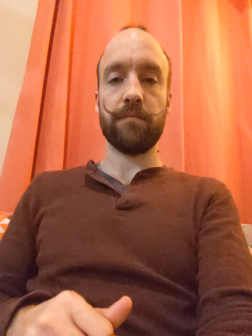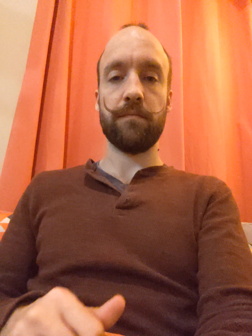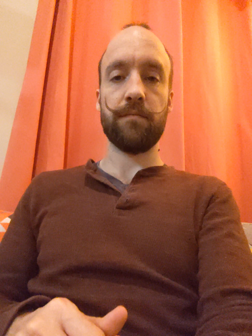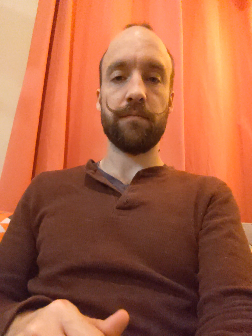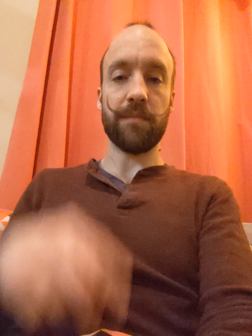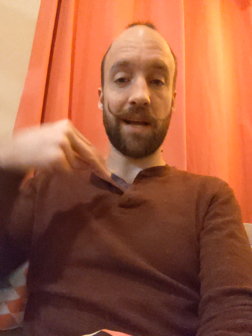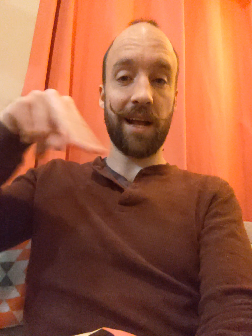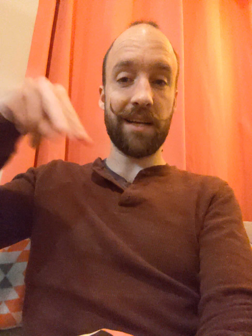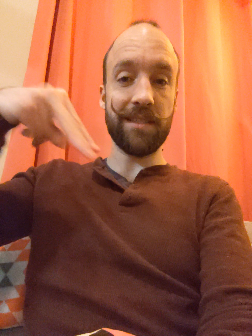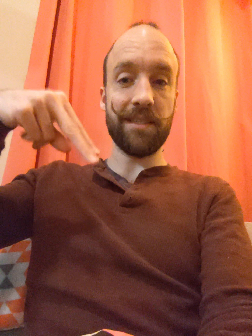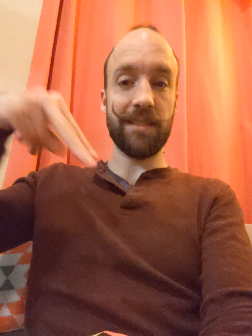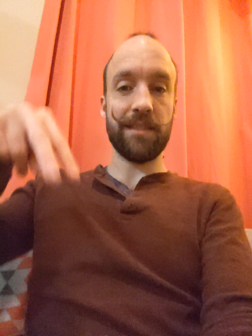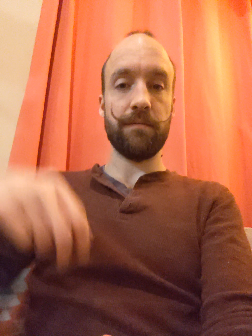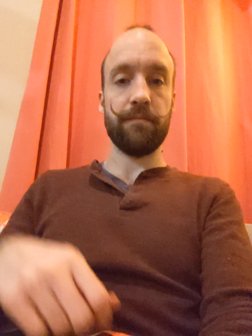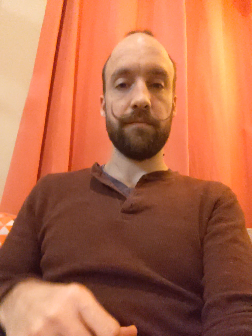dance